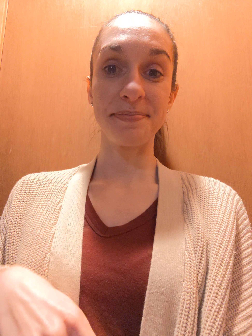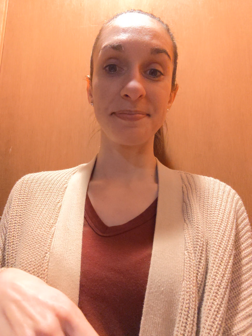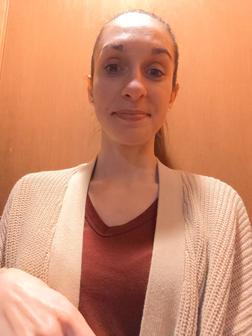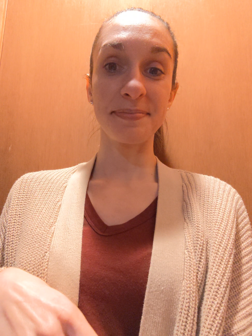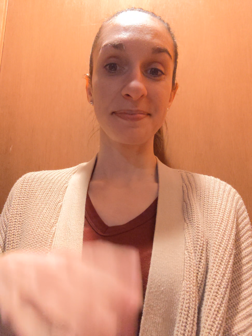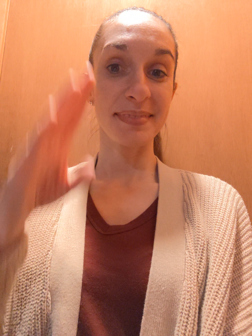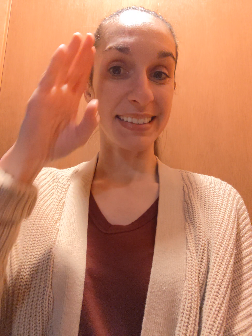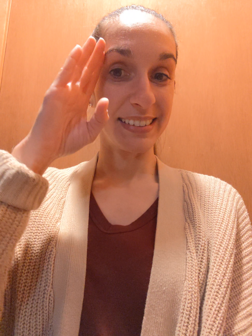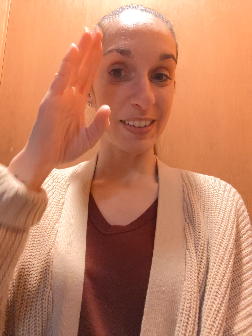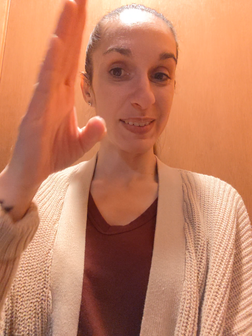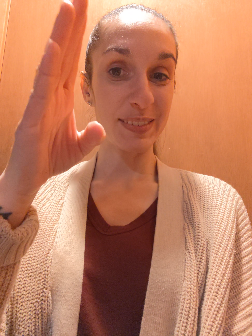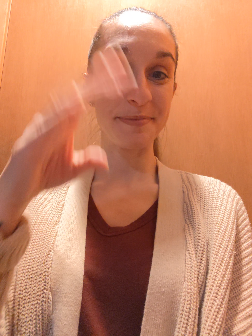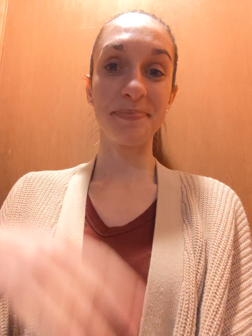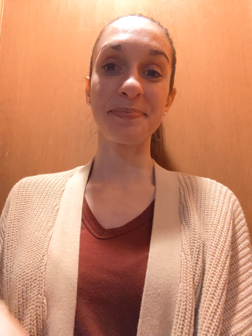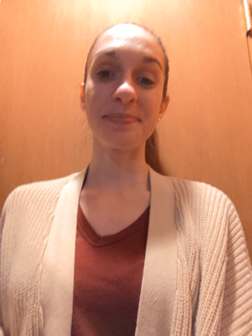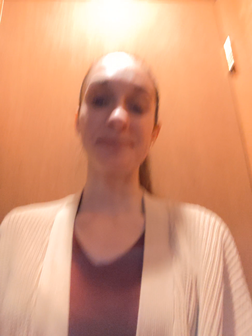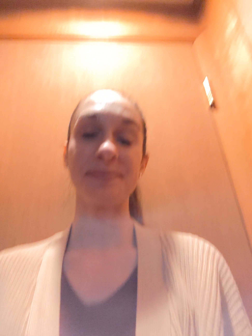hello